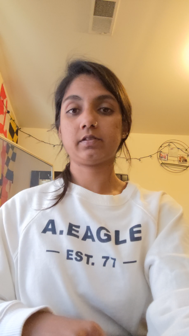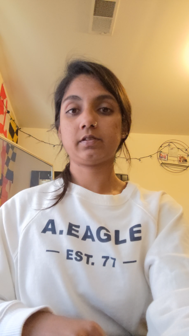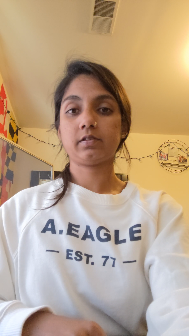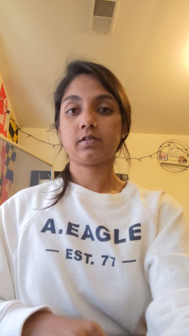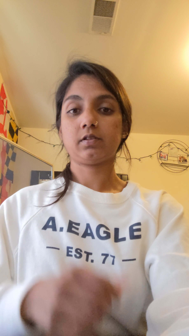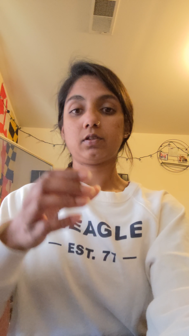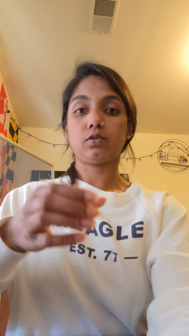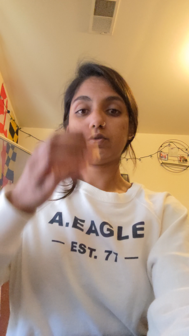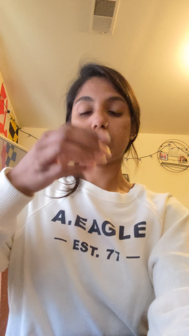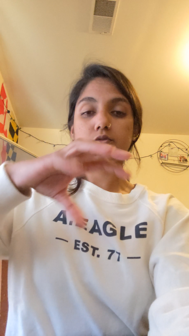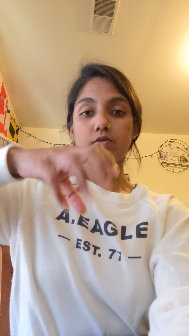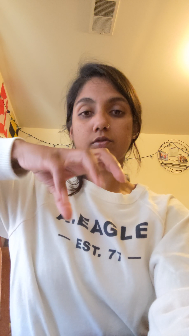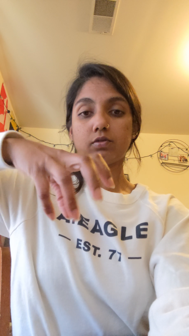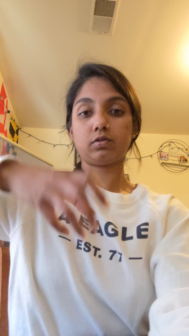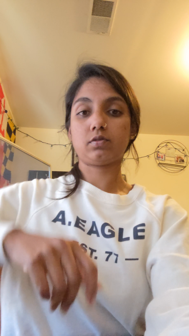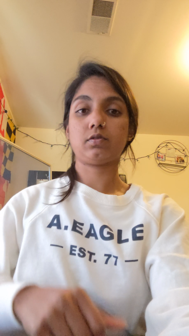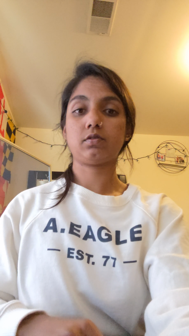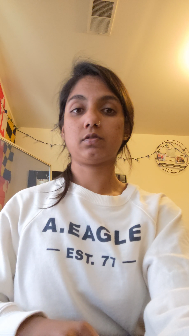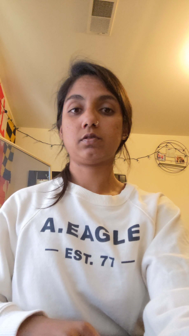jar